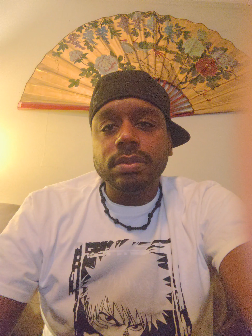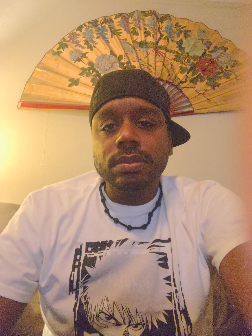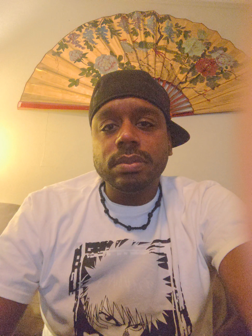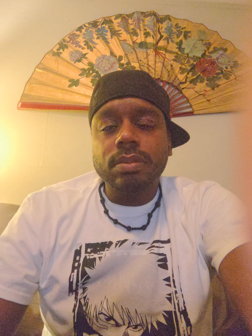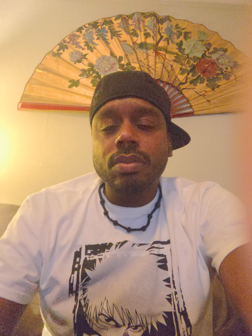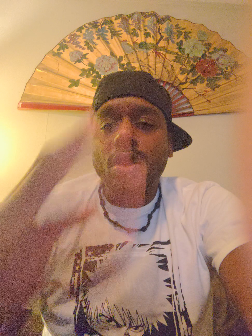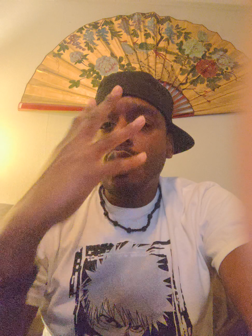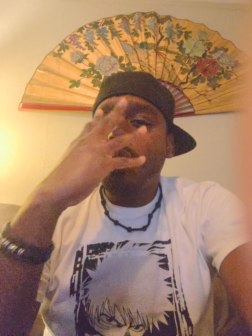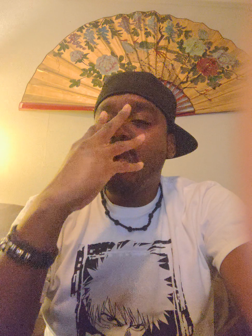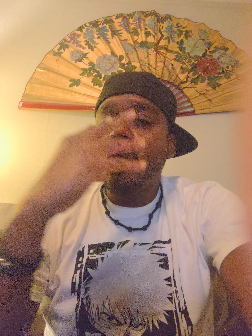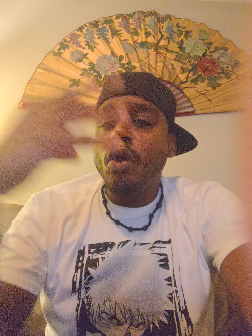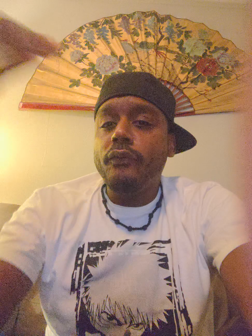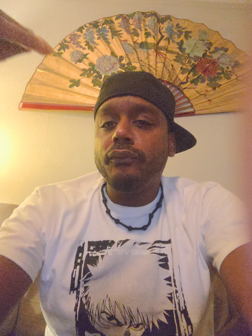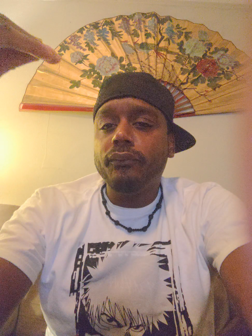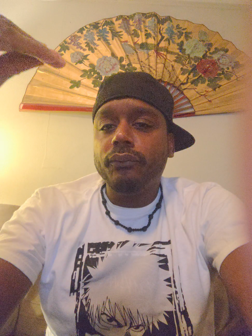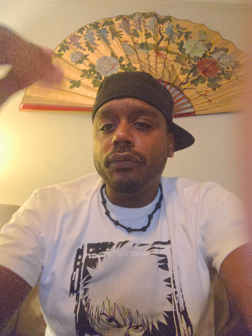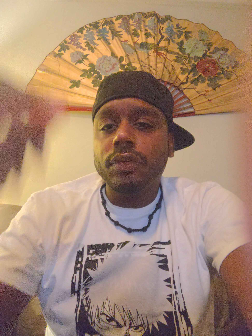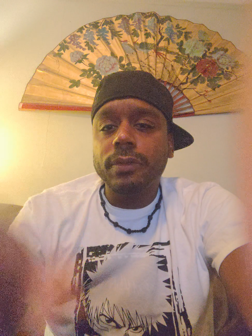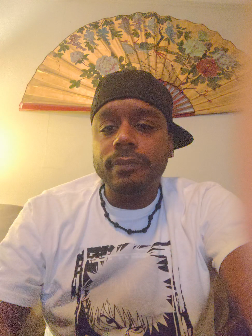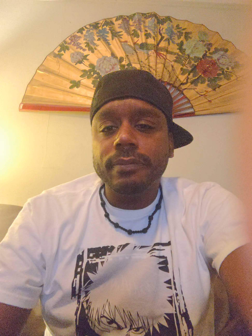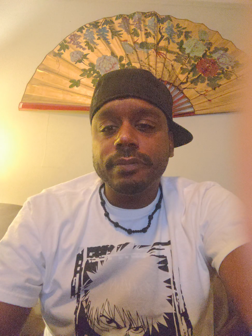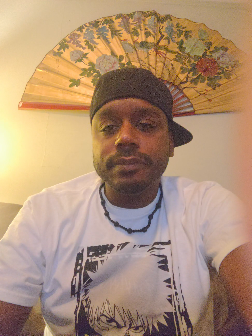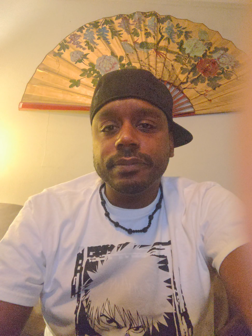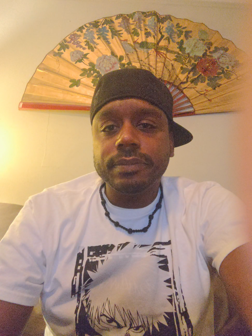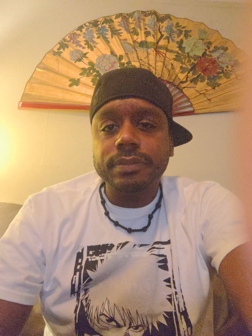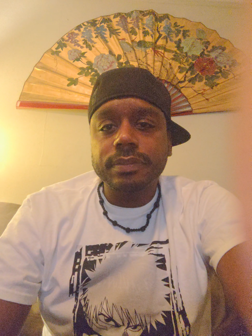wolf